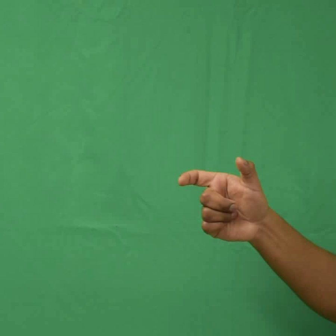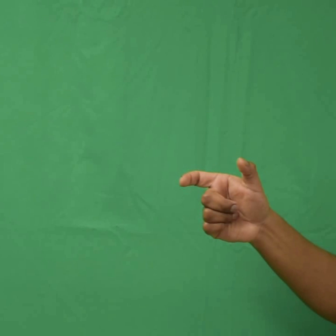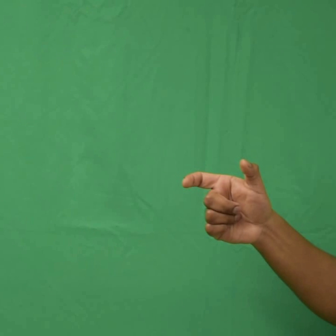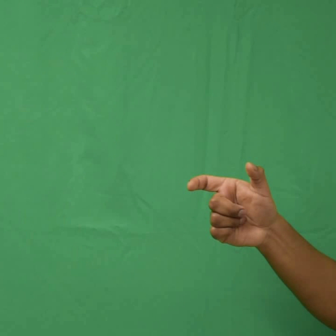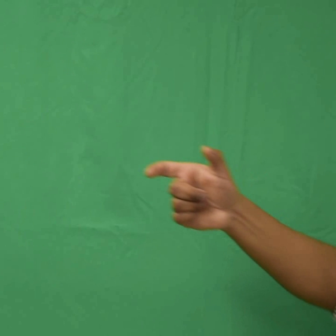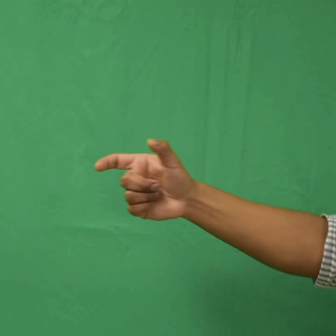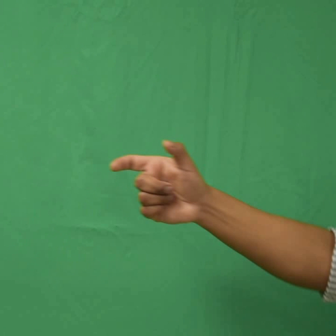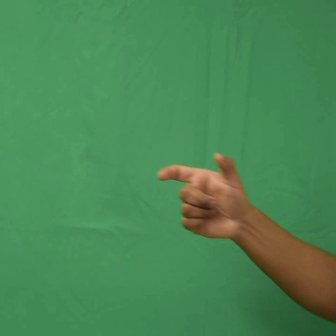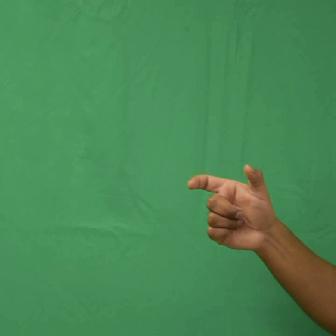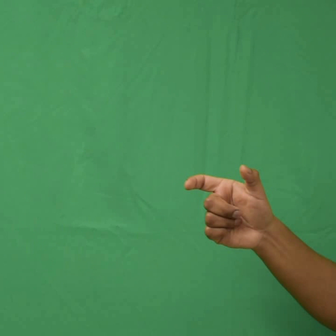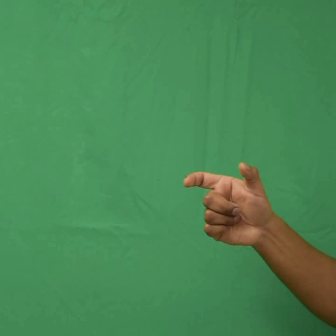X